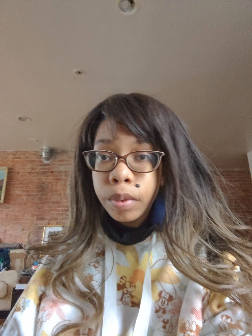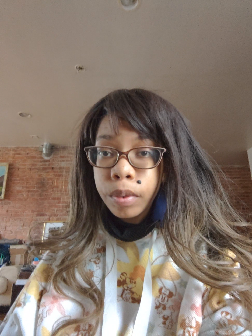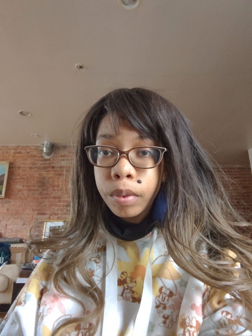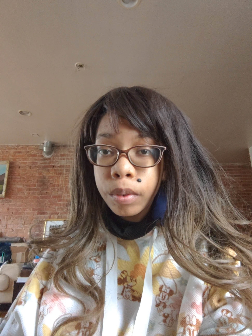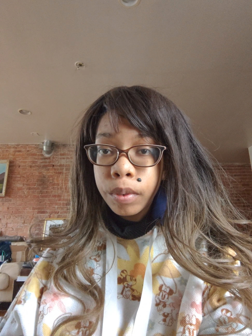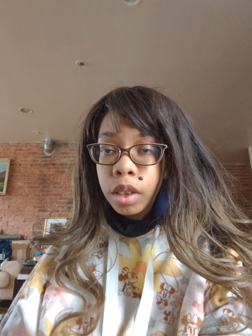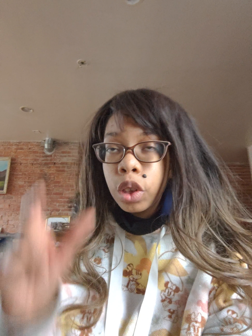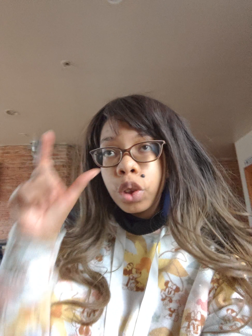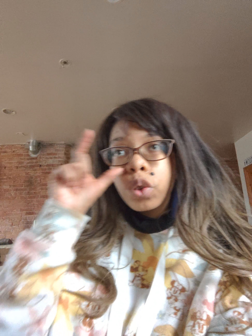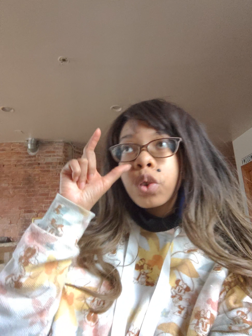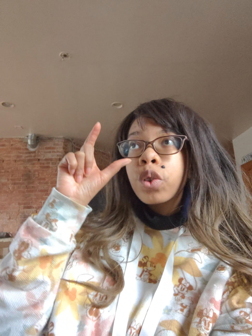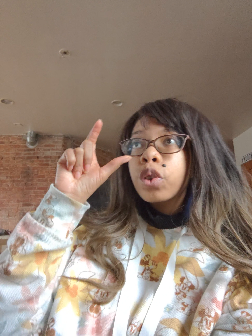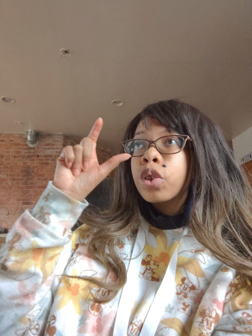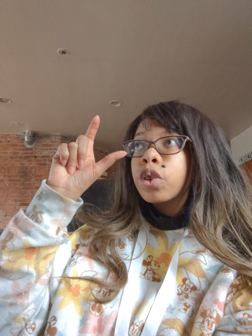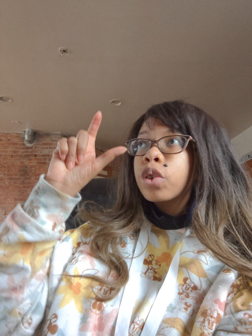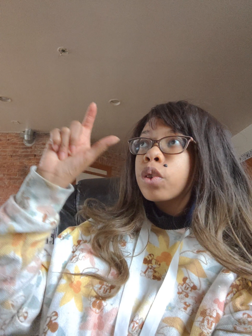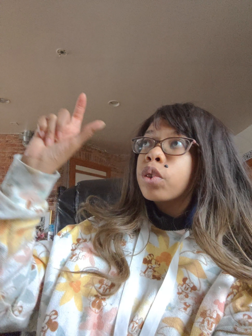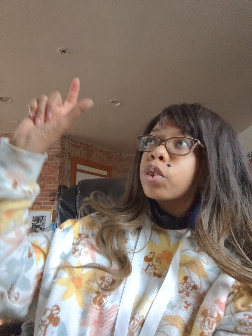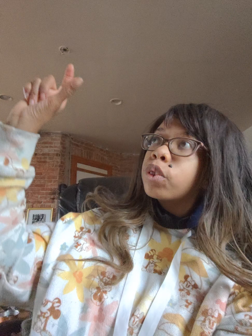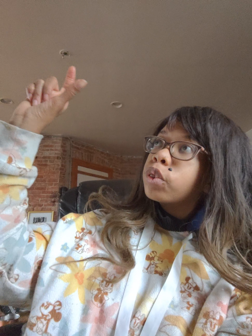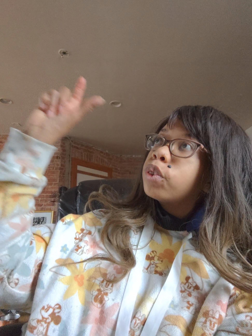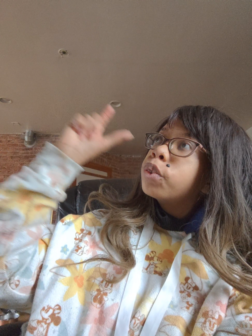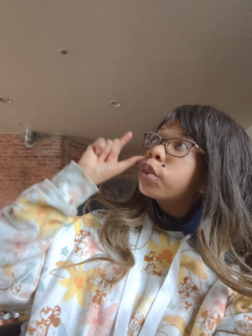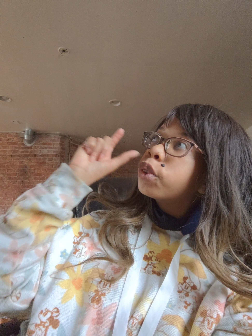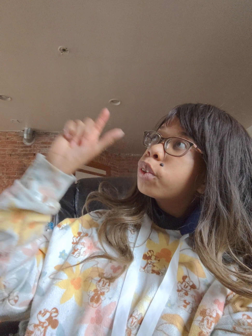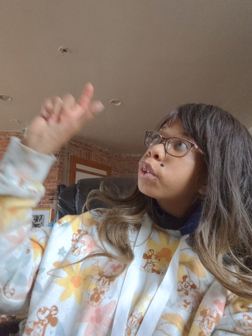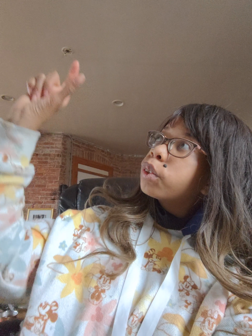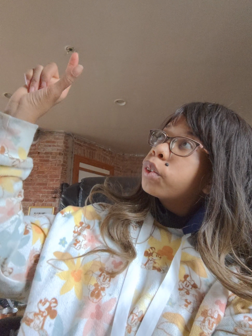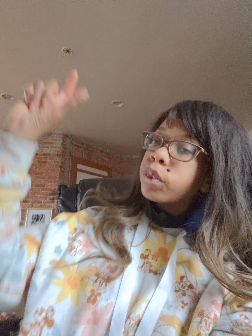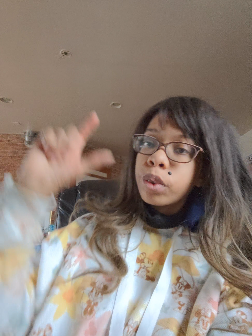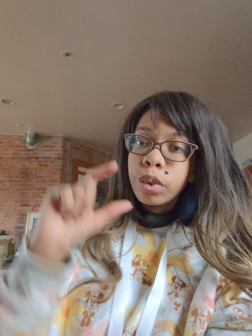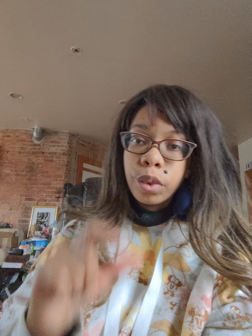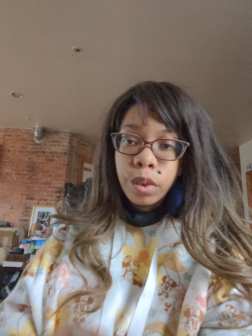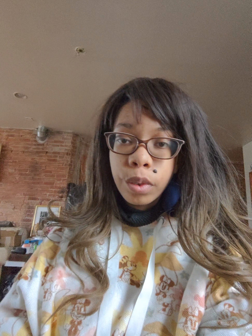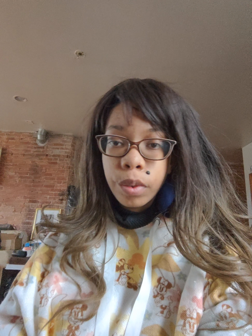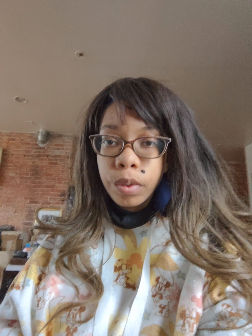moon